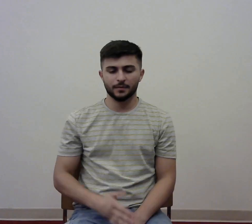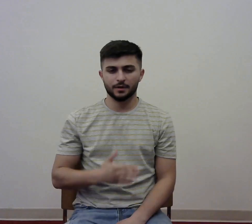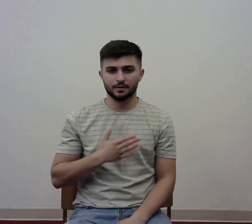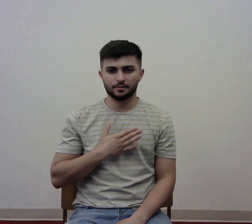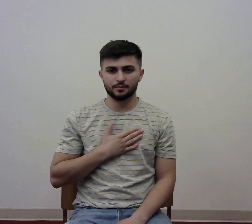mən